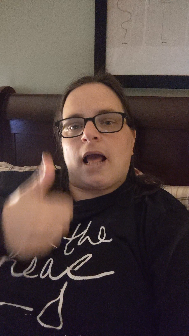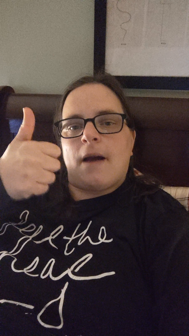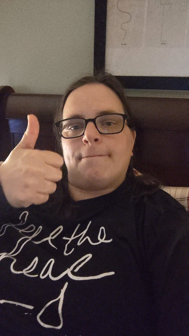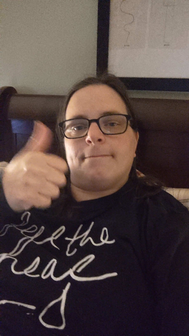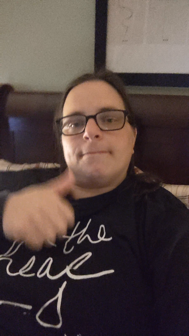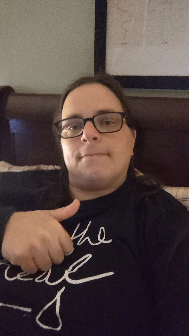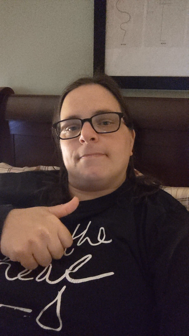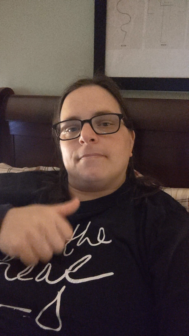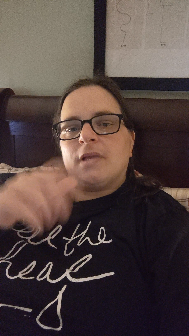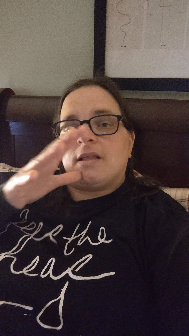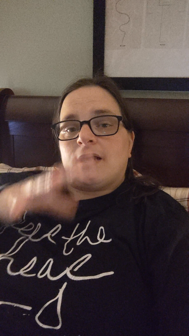lady